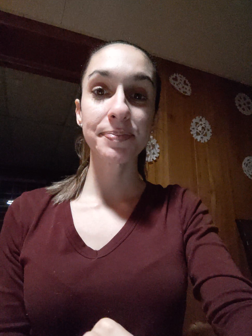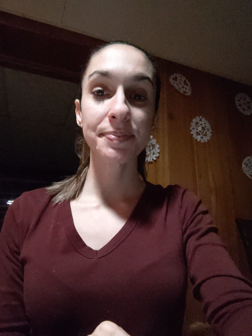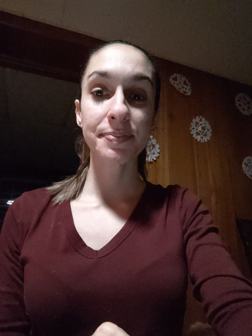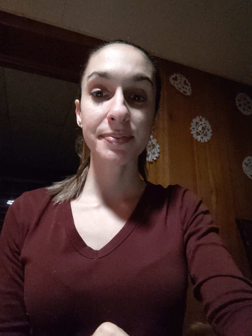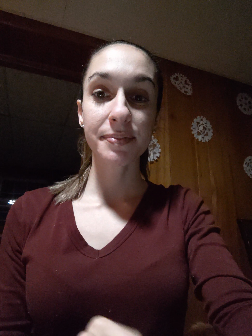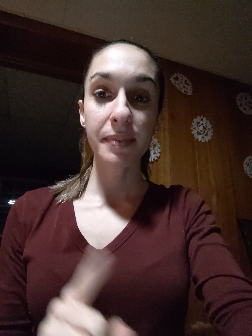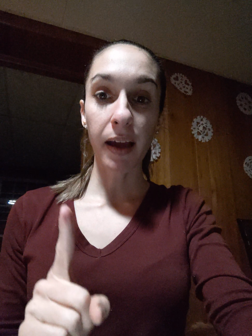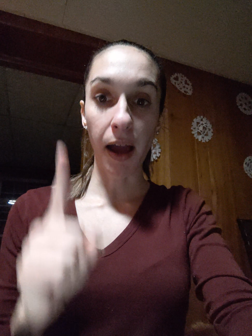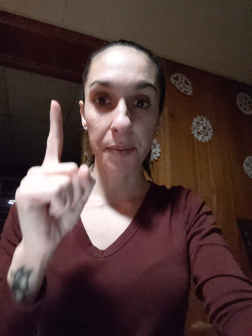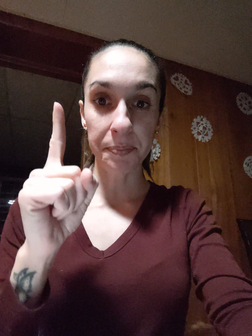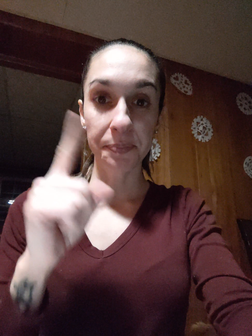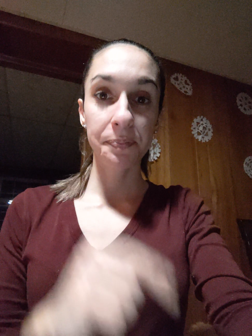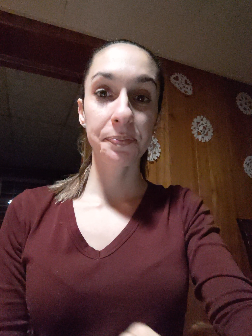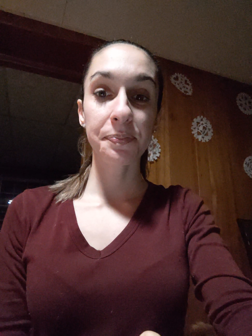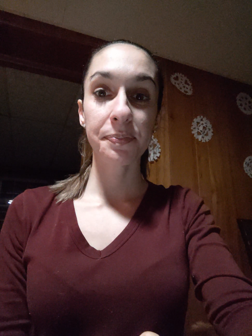up